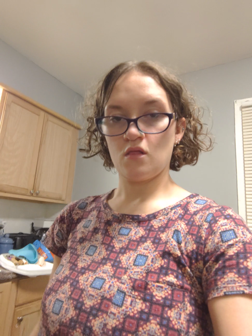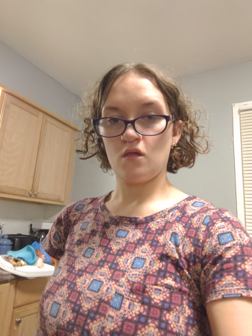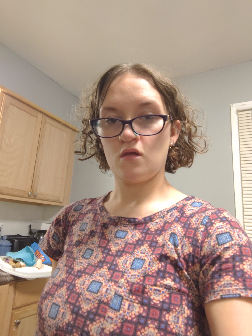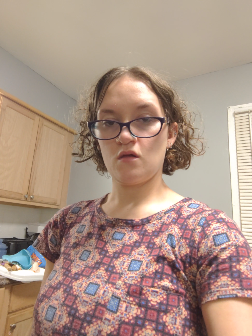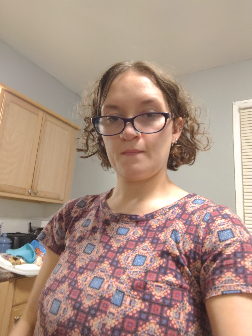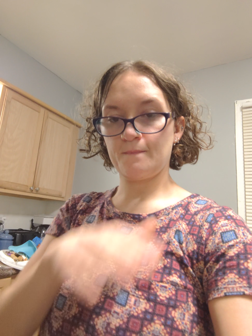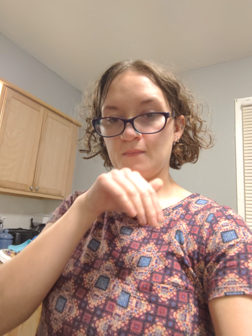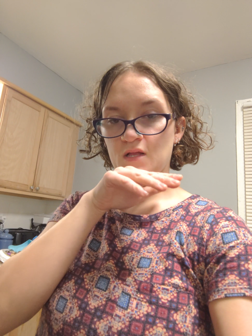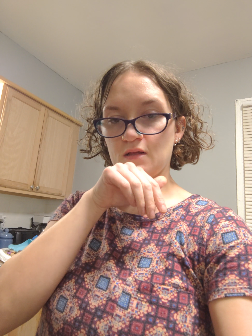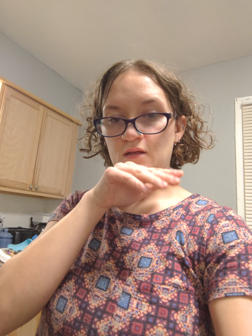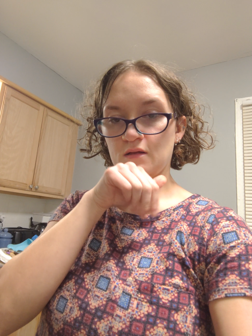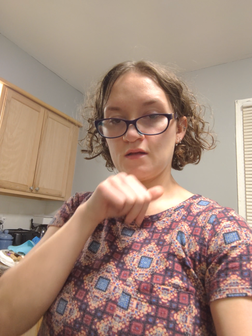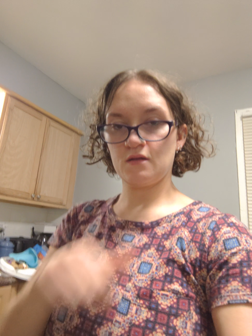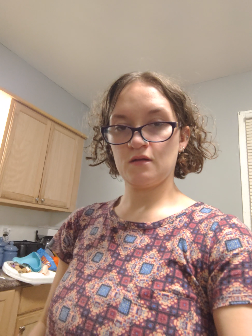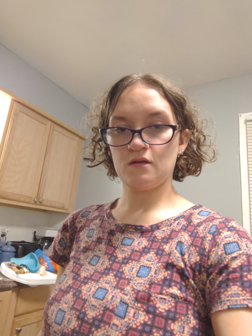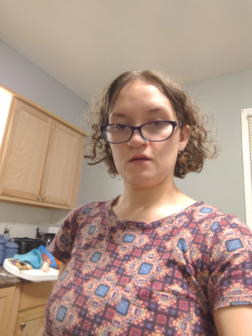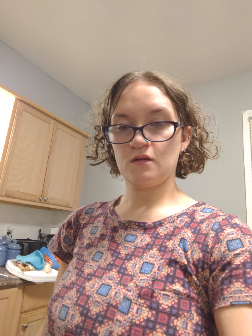pig